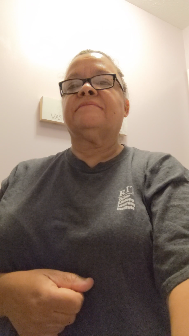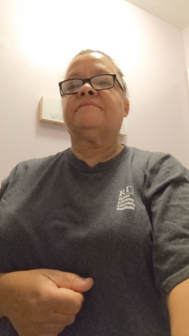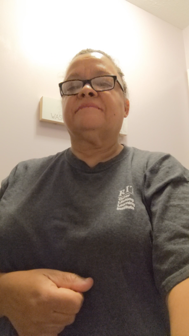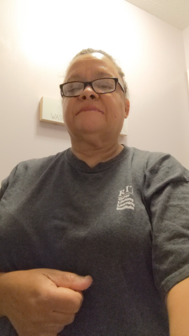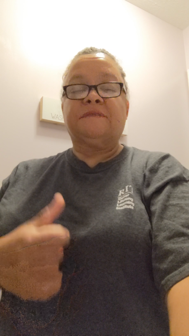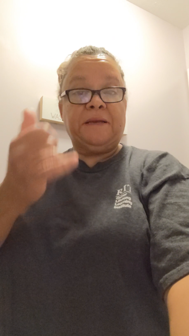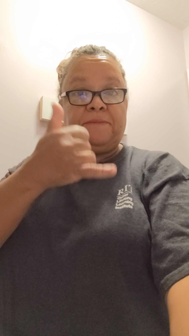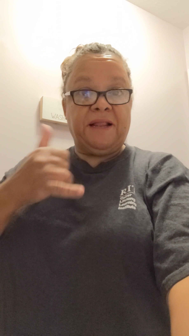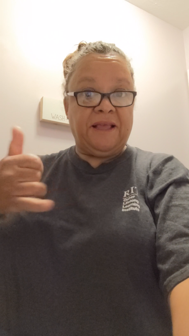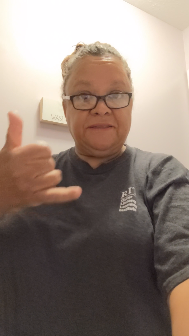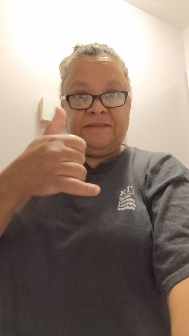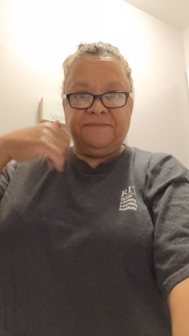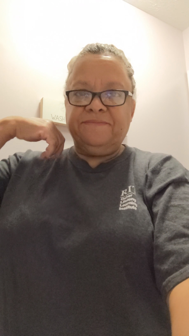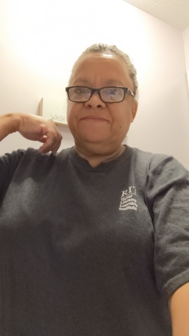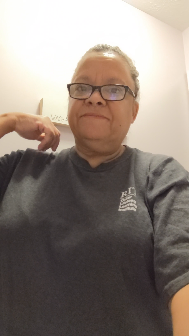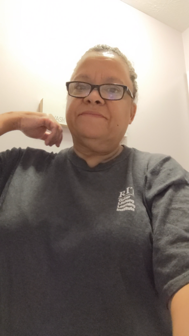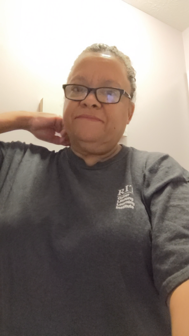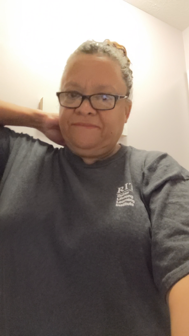play